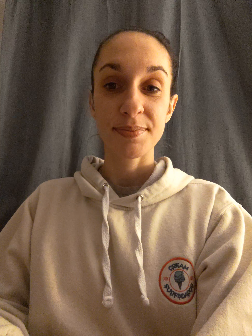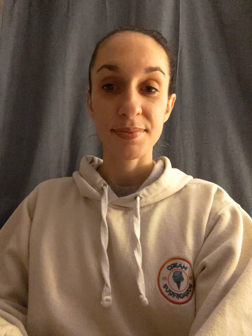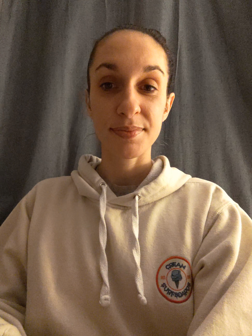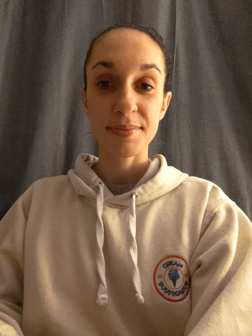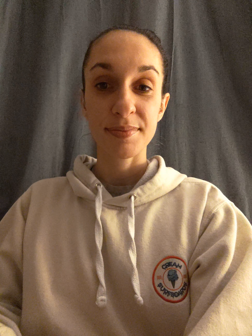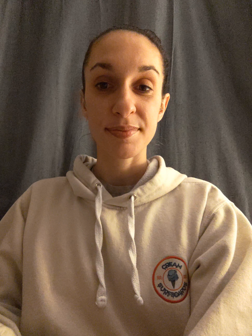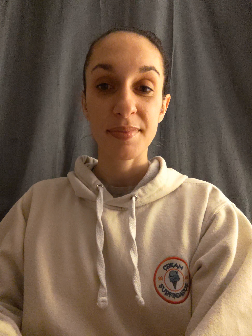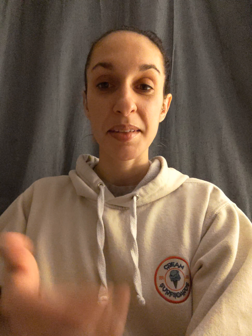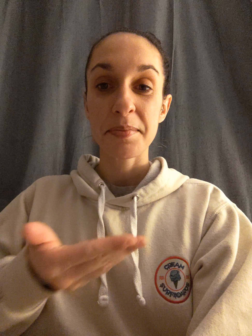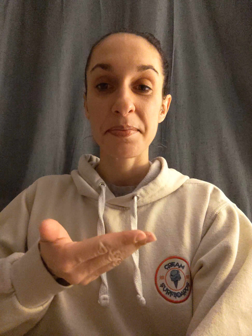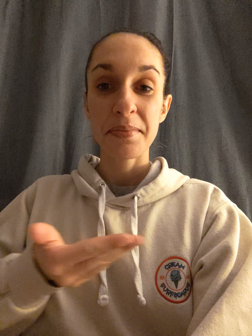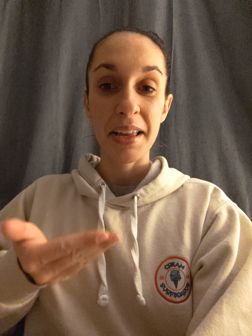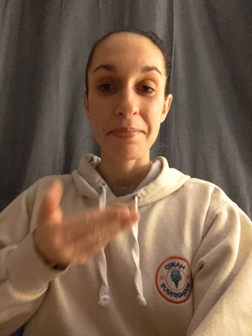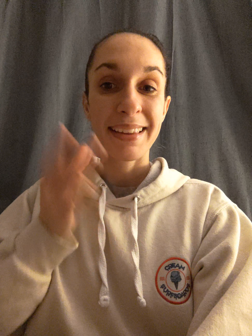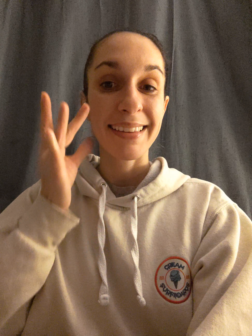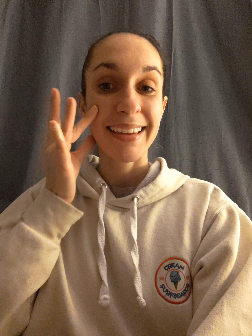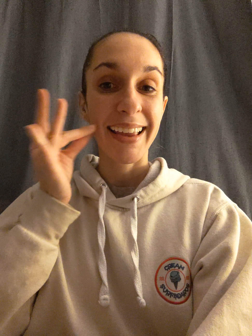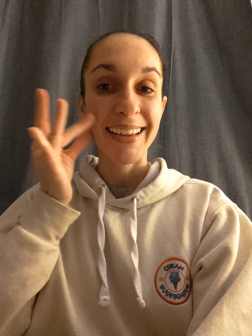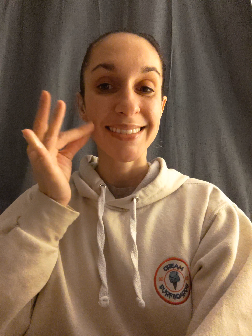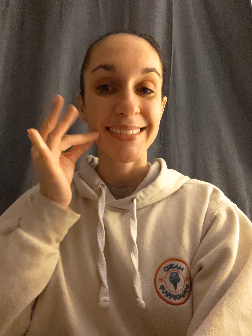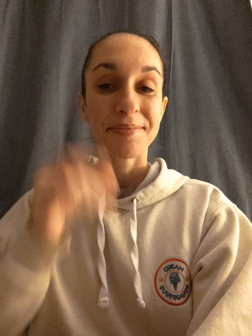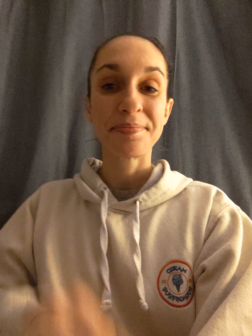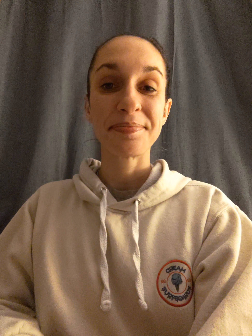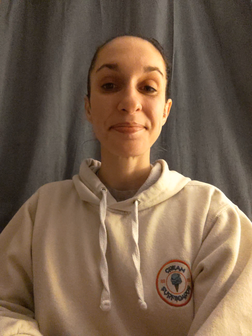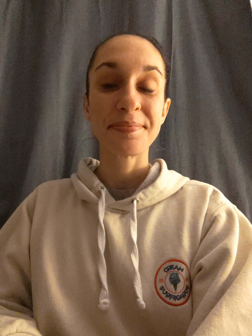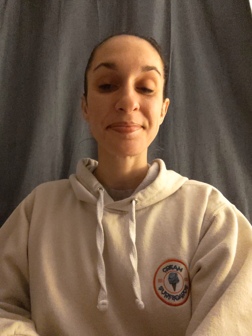kitty